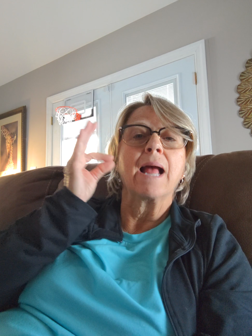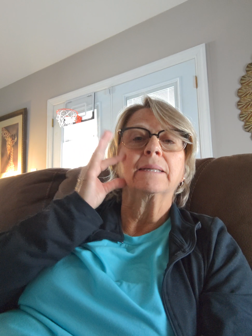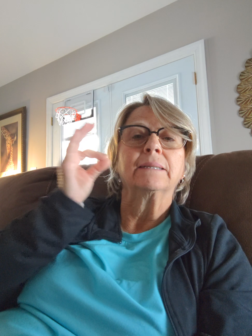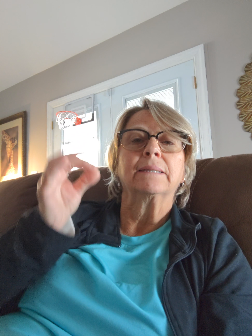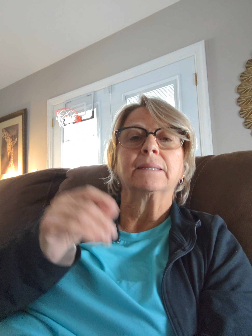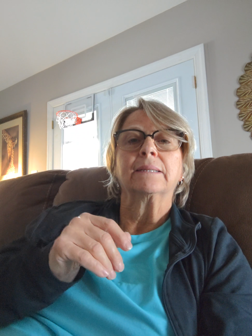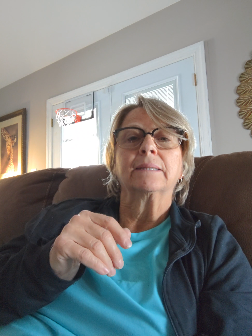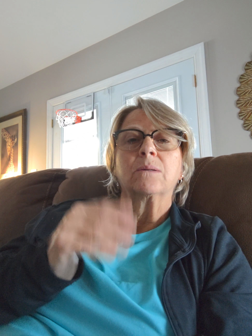cat